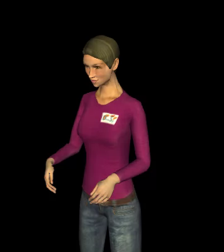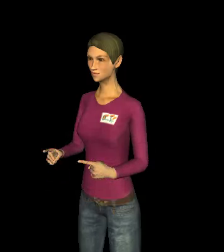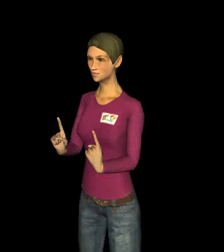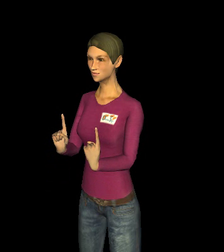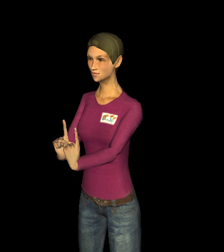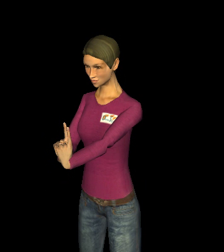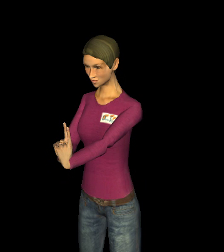يقابل